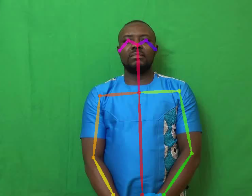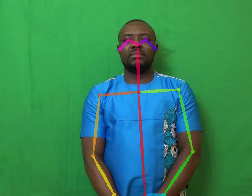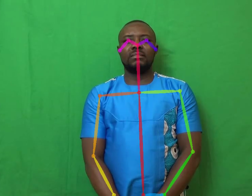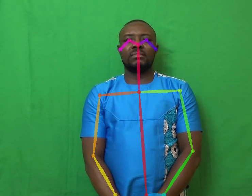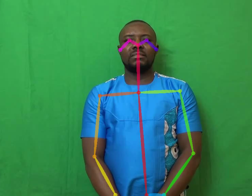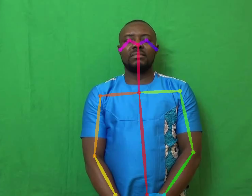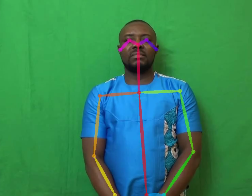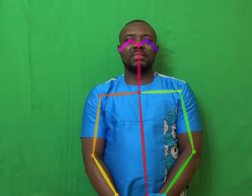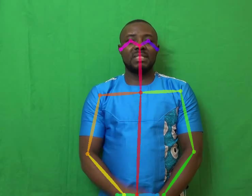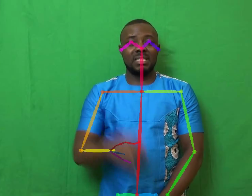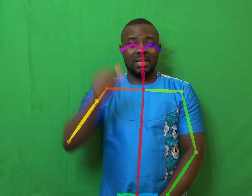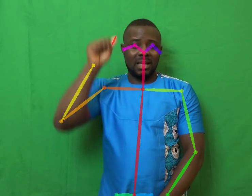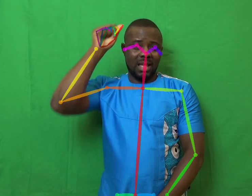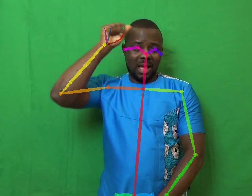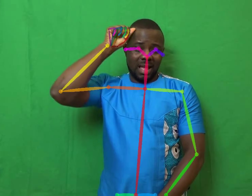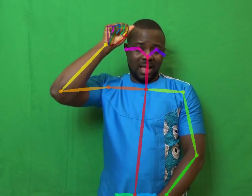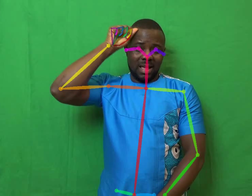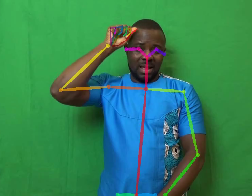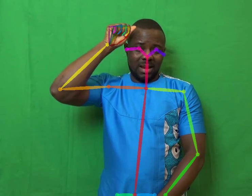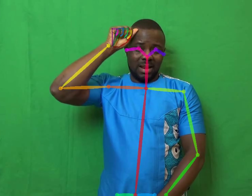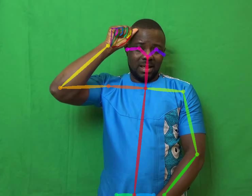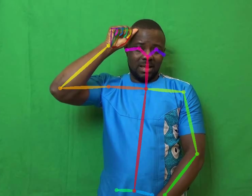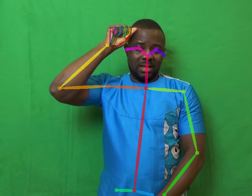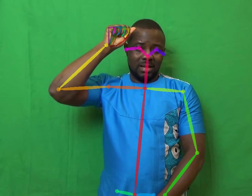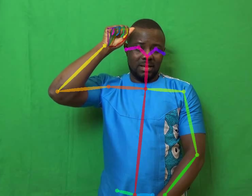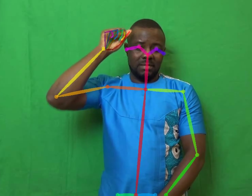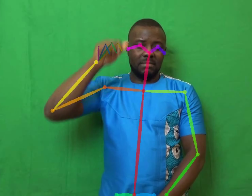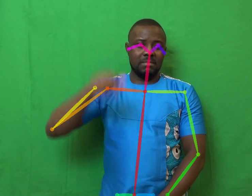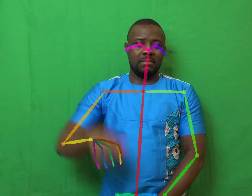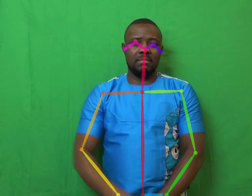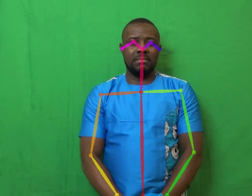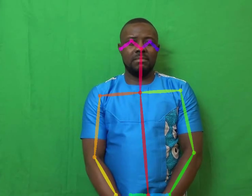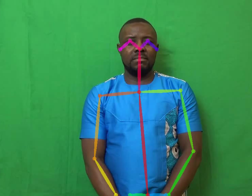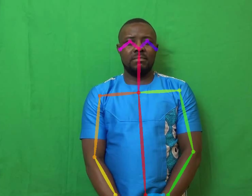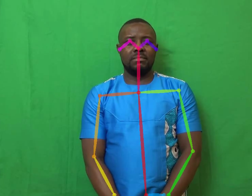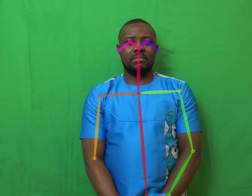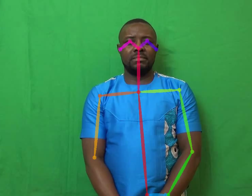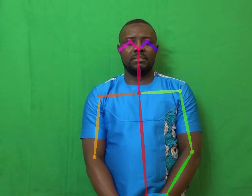Adam